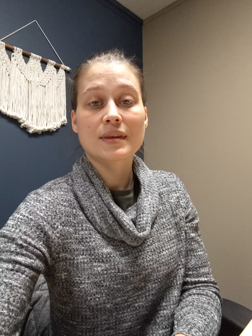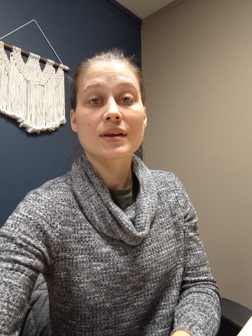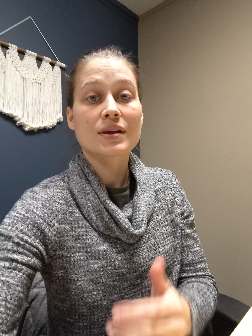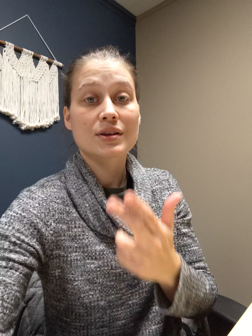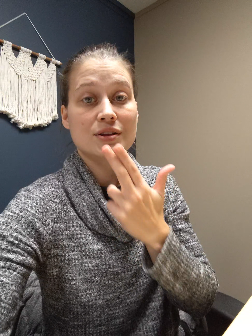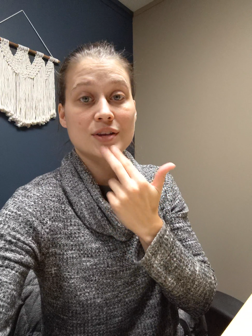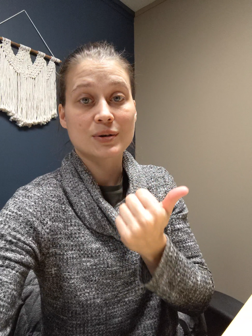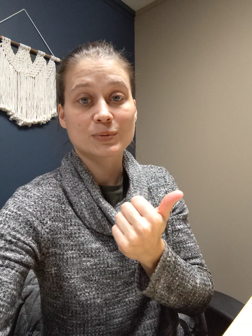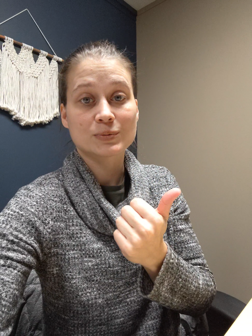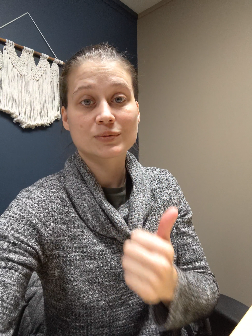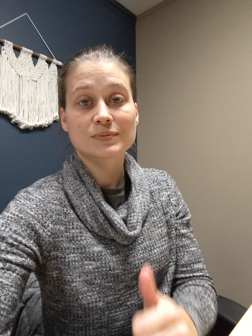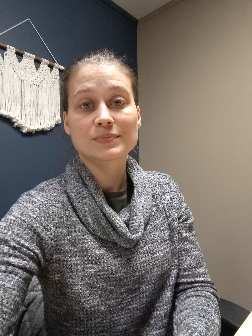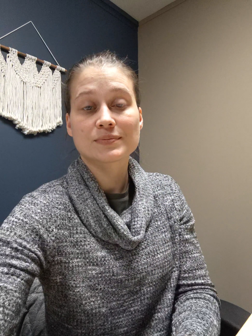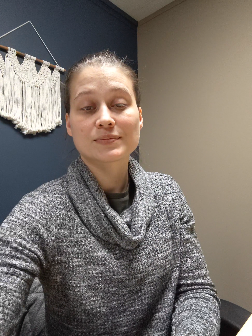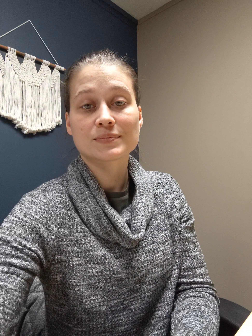cute